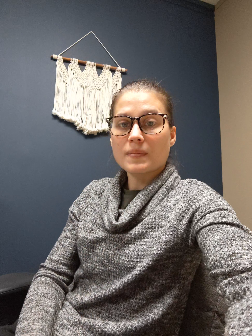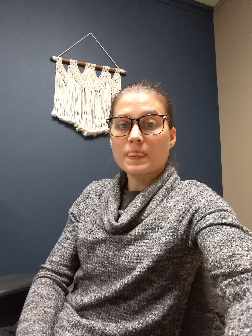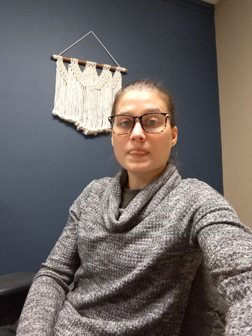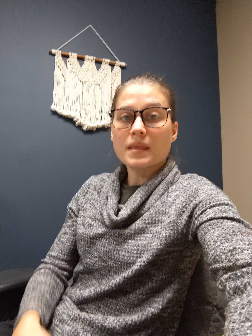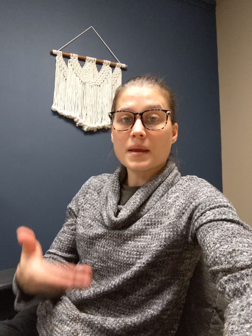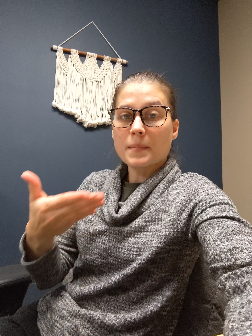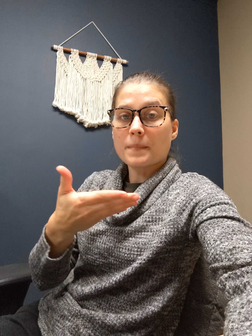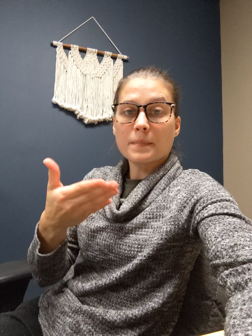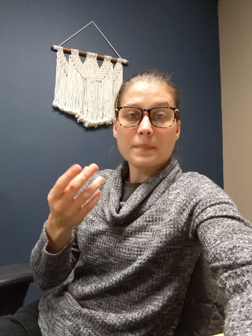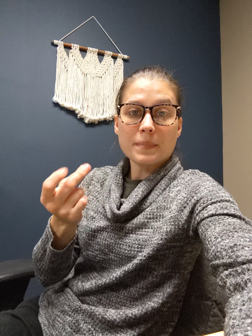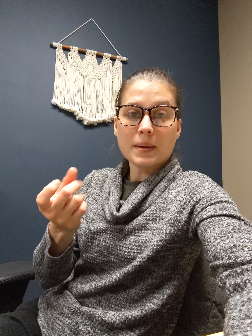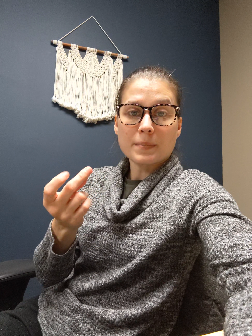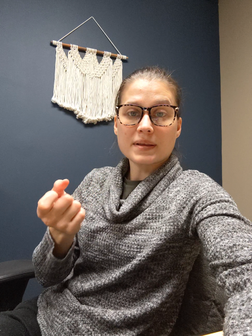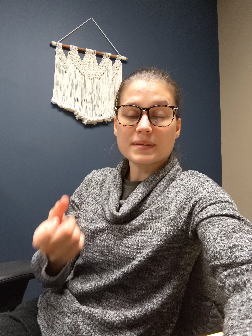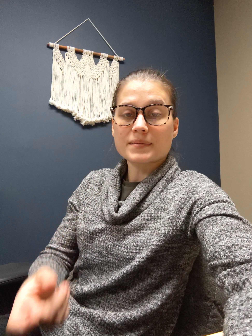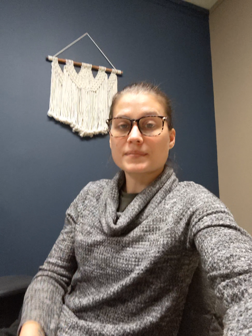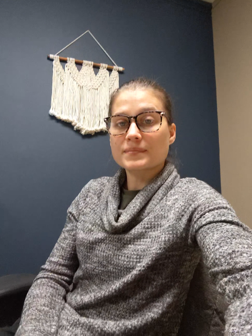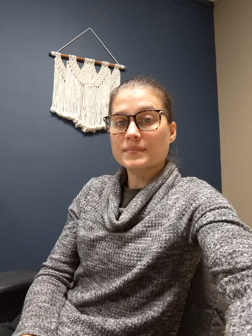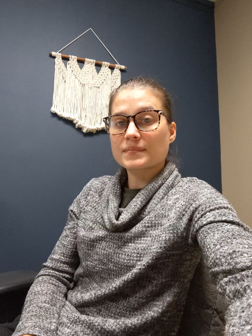puppy